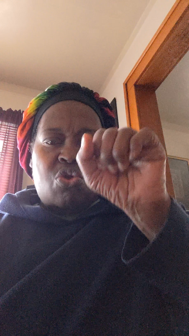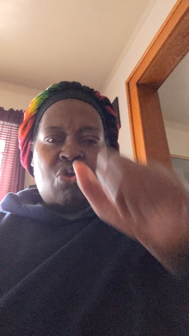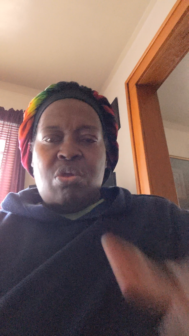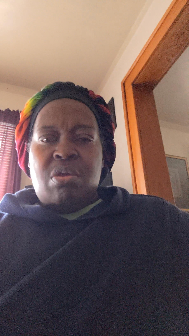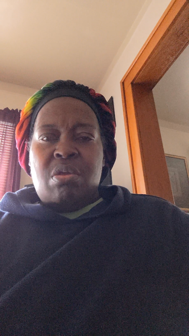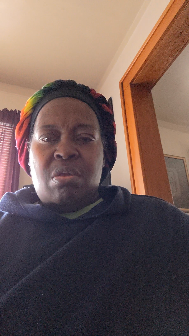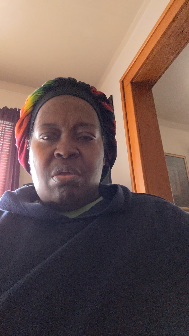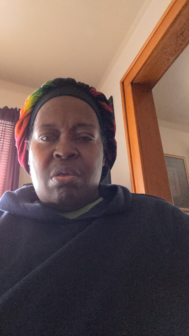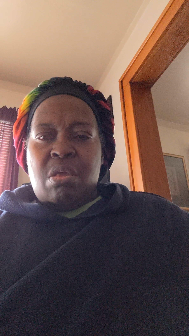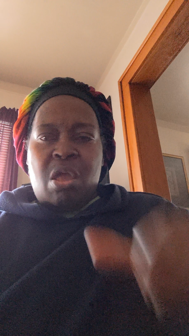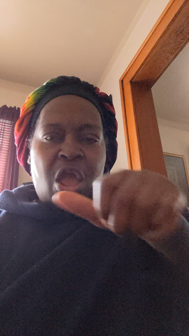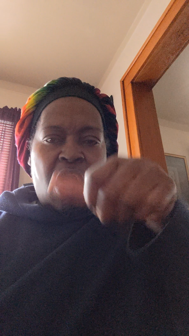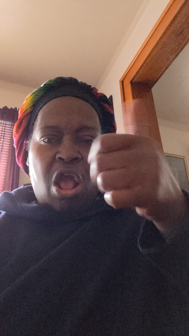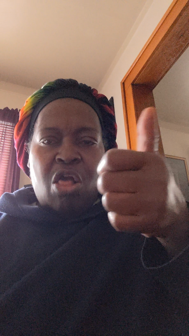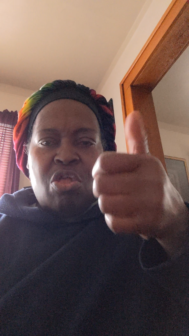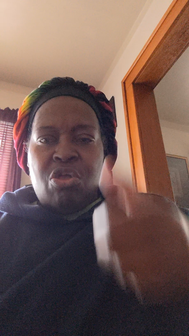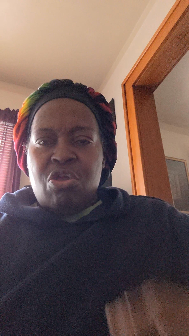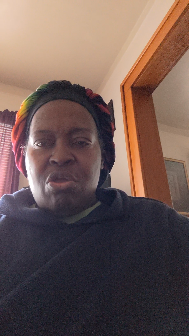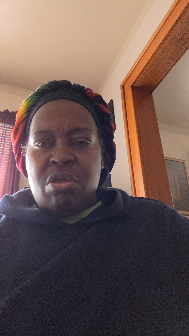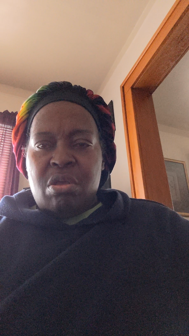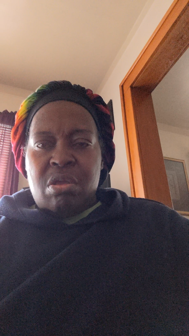other